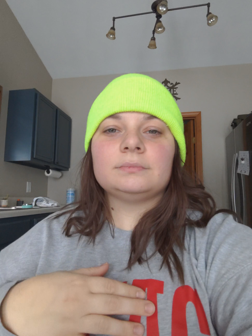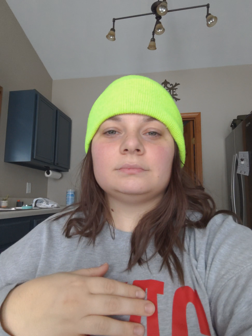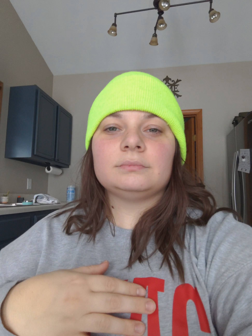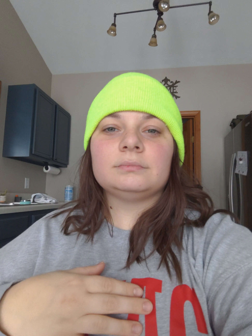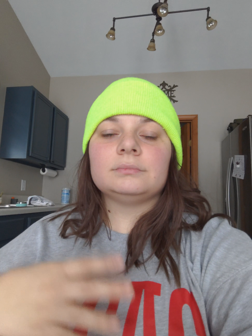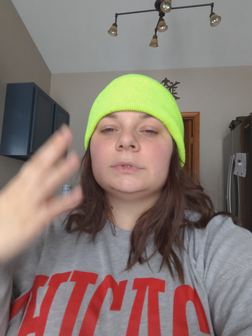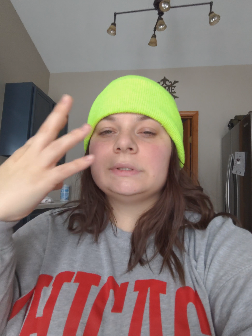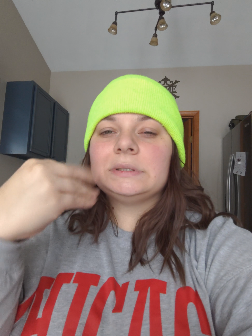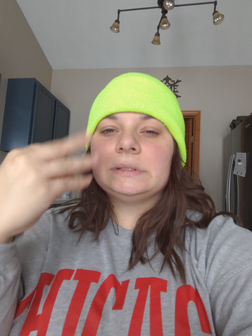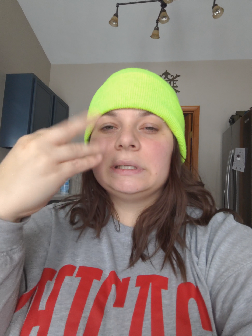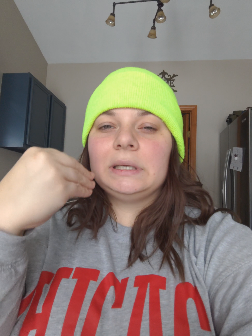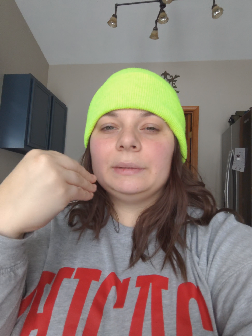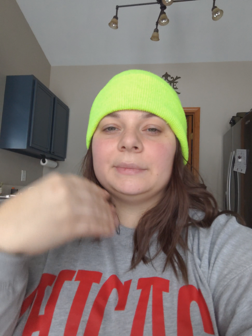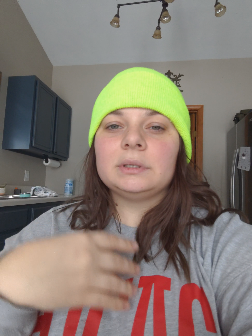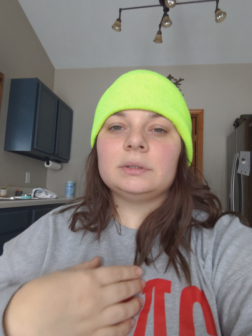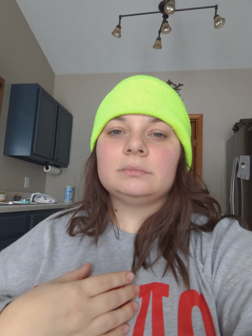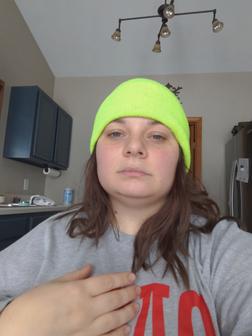sleep